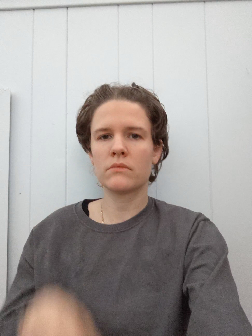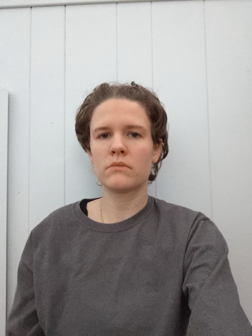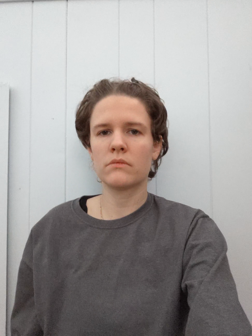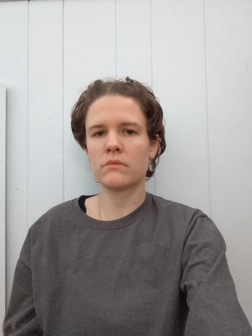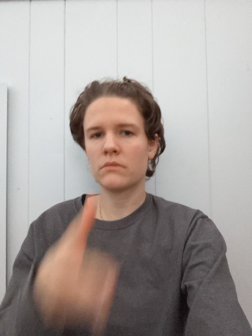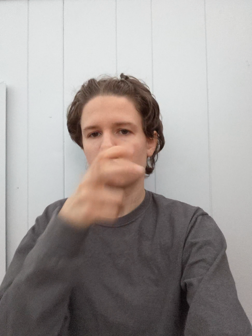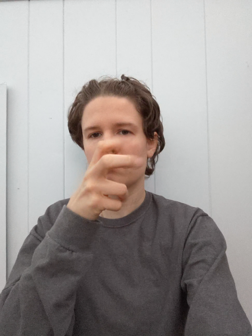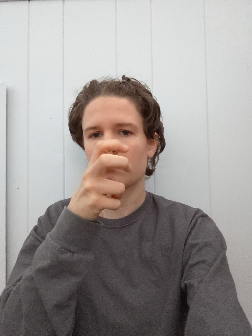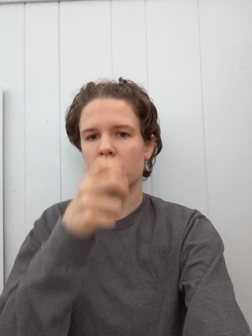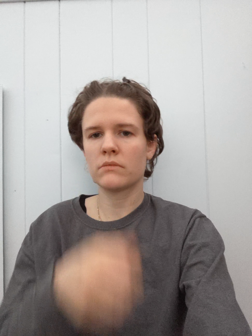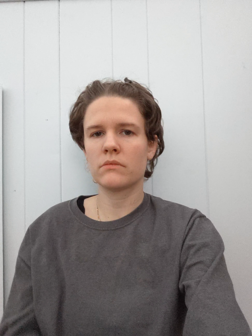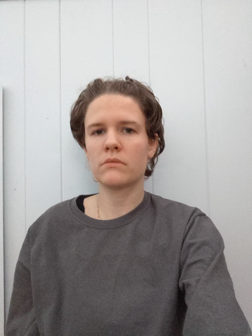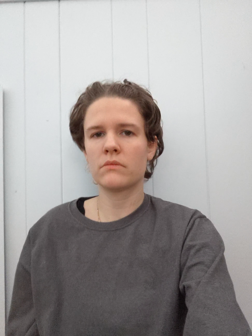bug